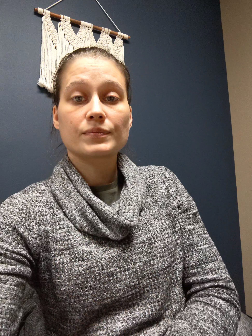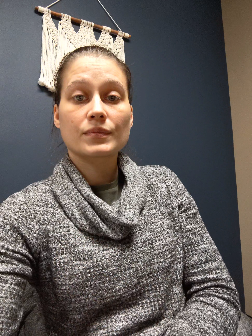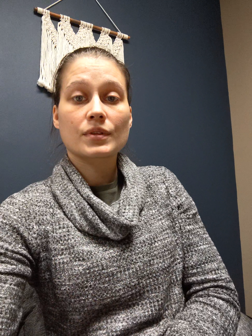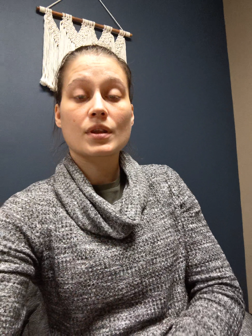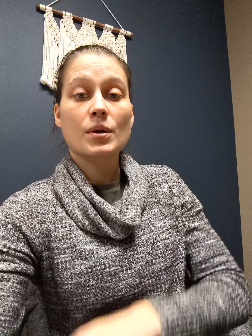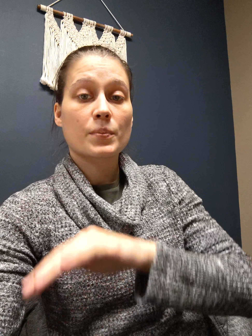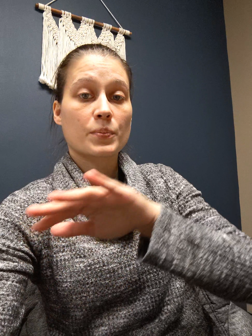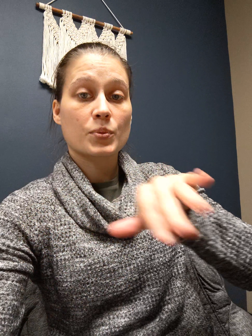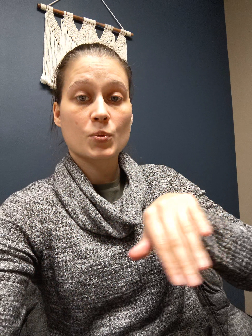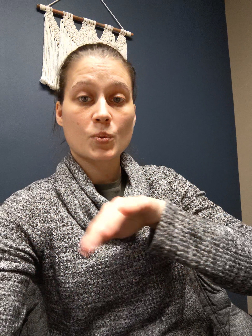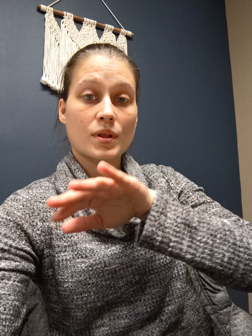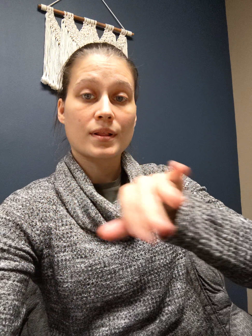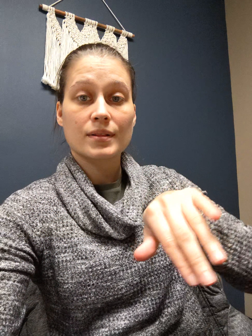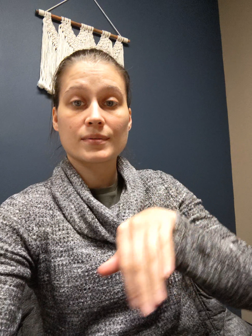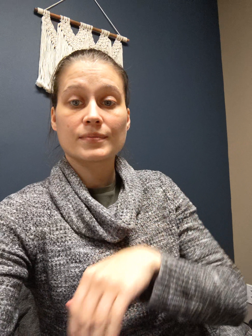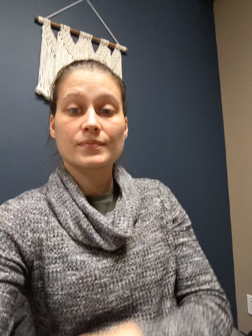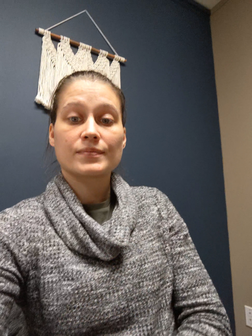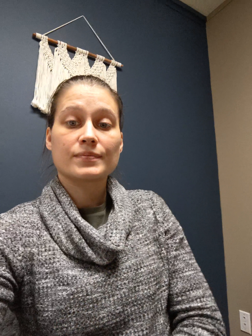pool